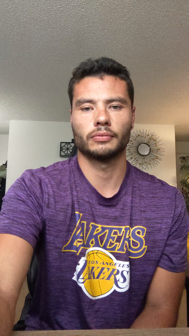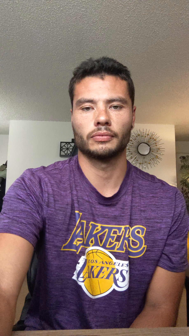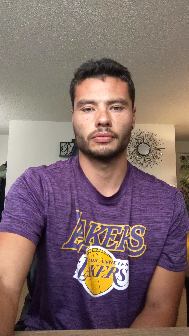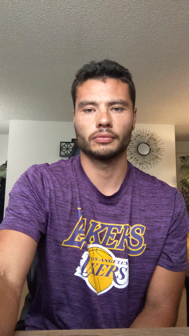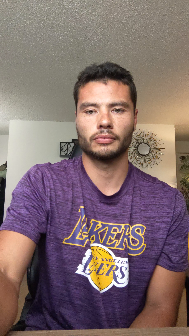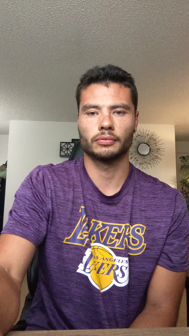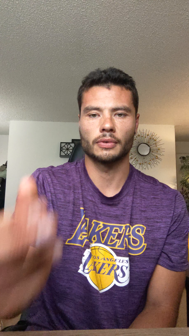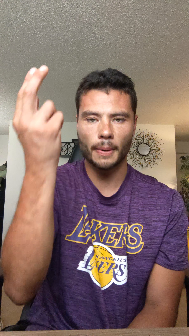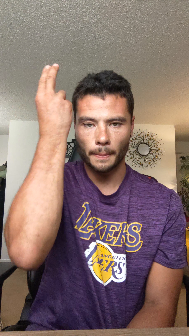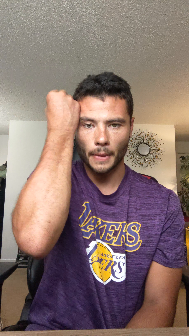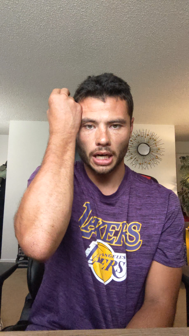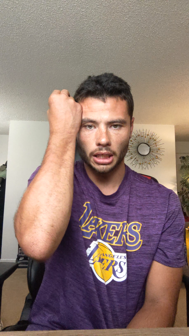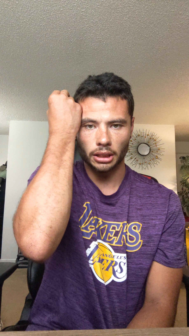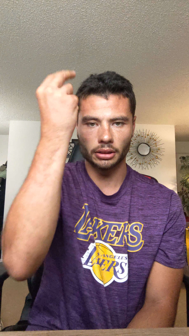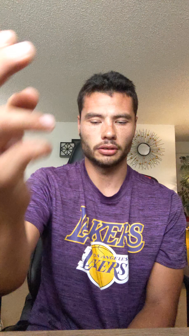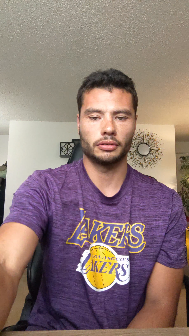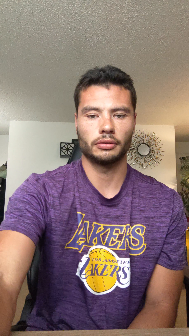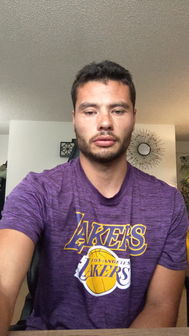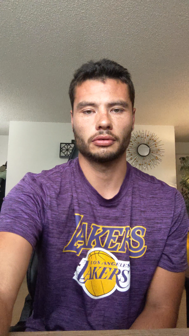bunny